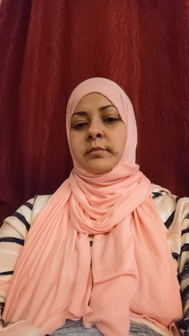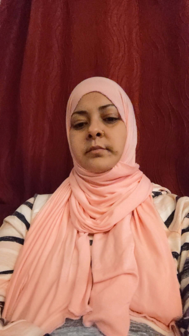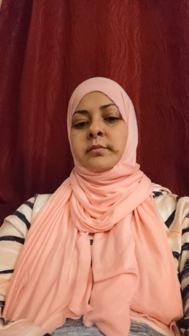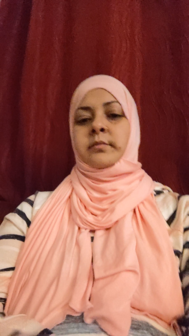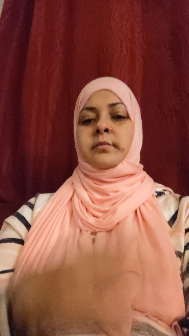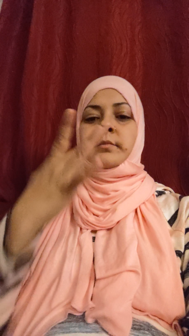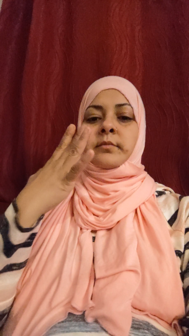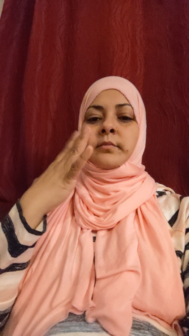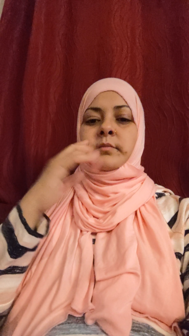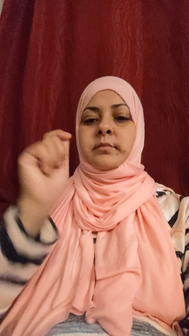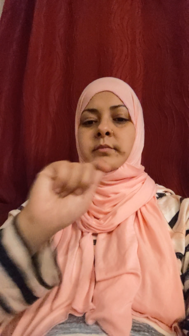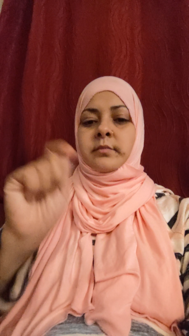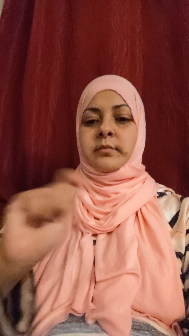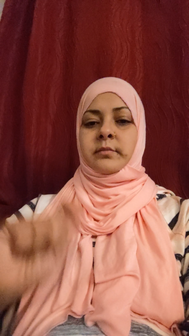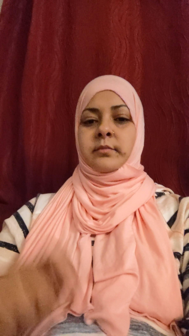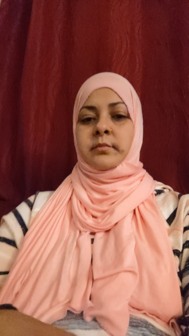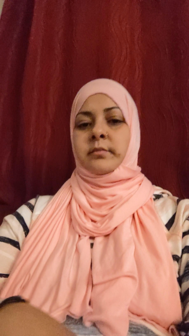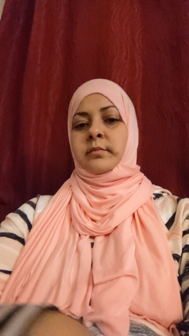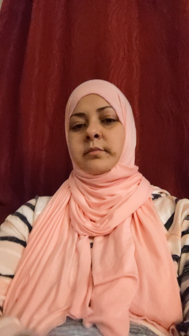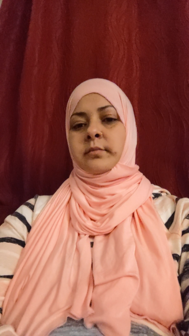crayon